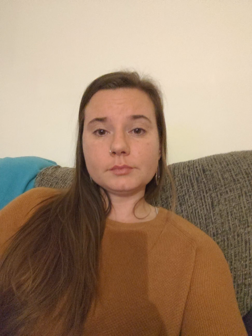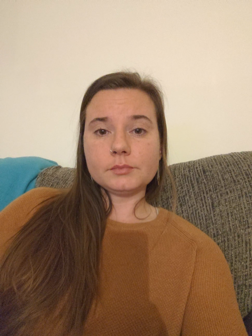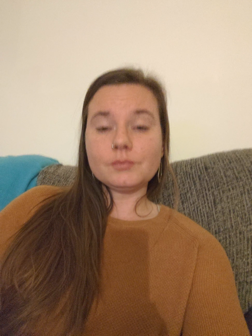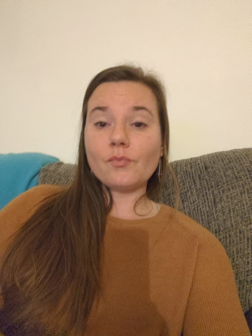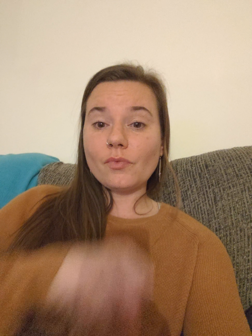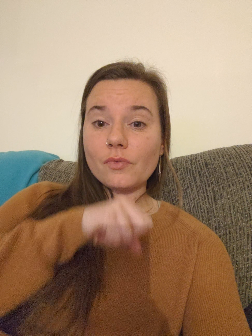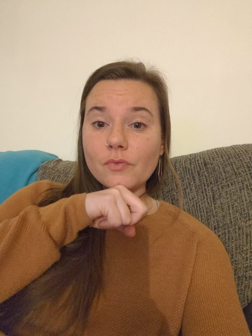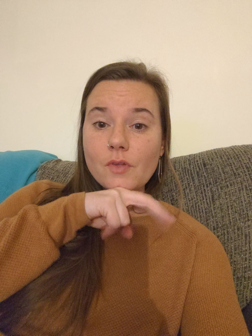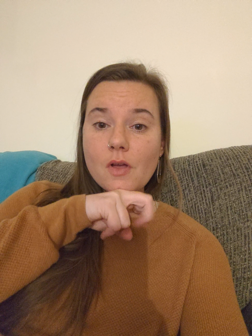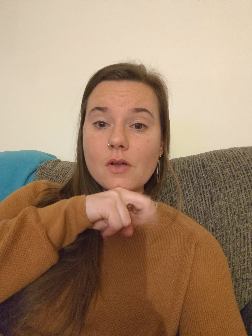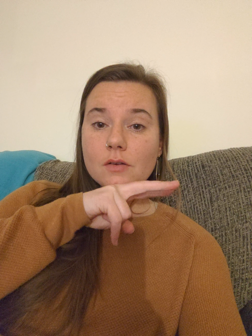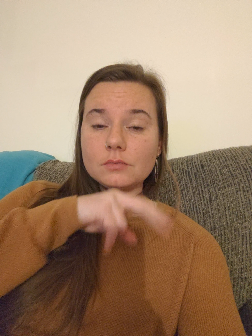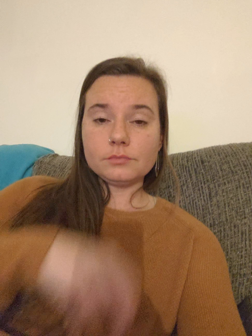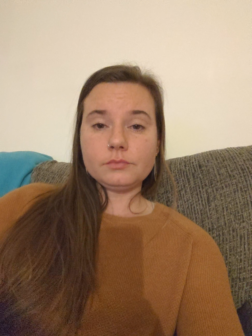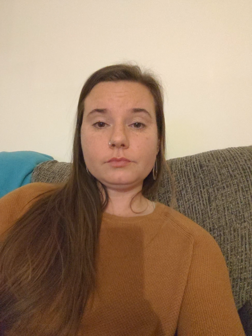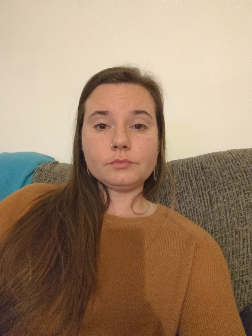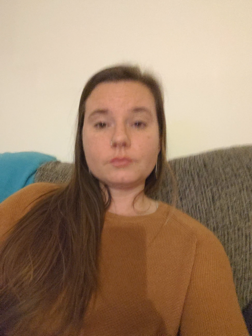frog